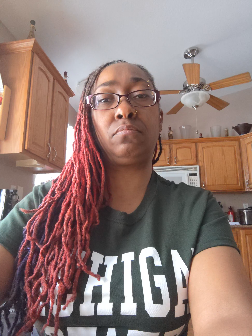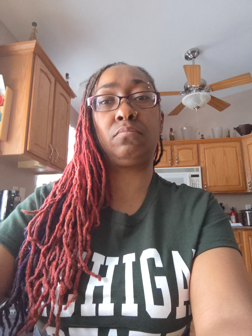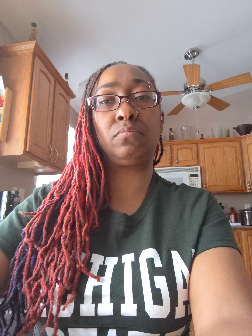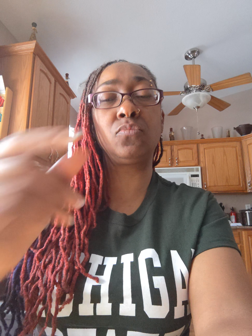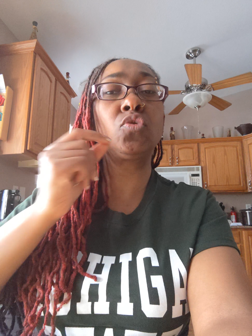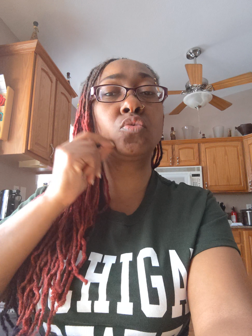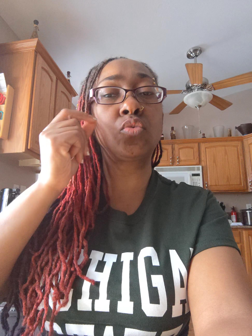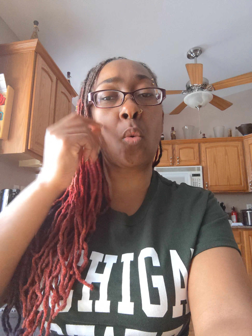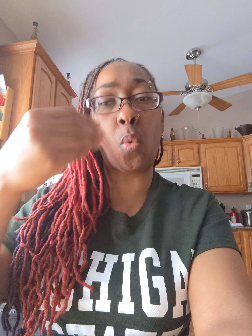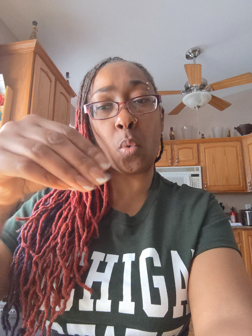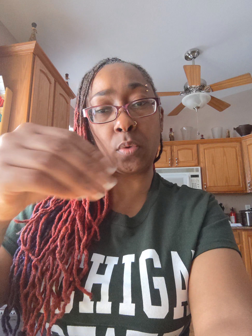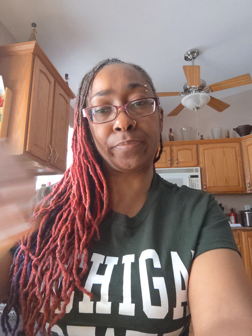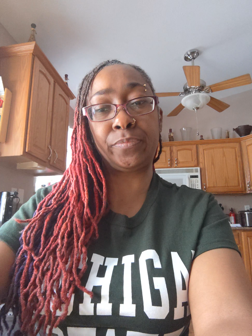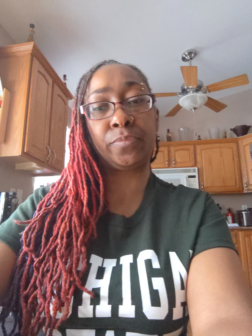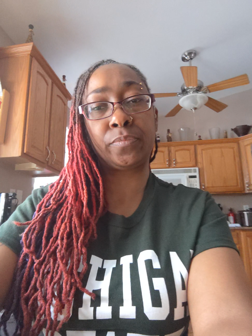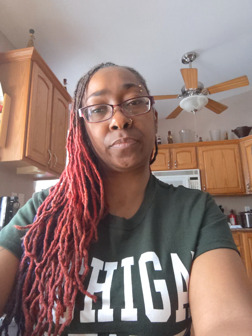store